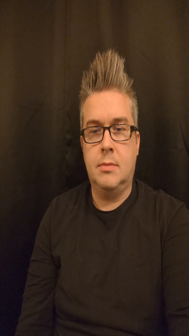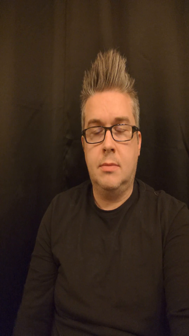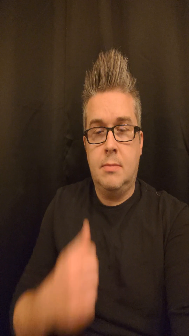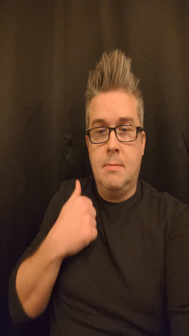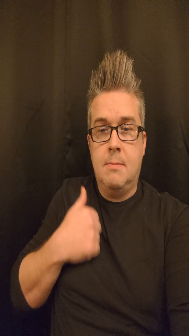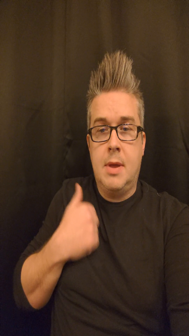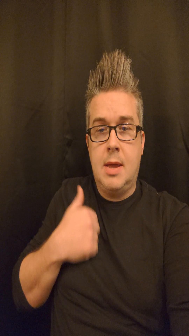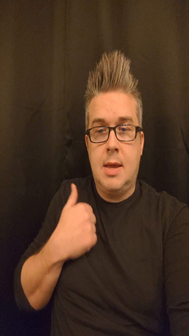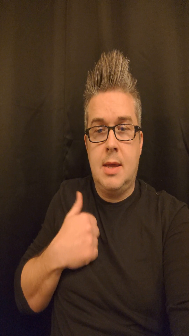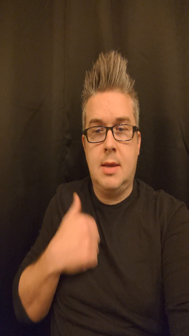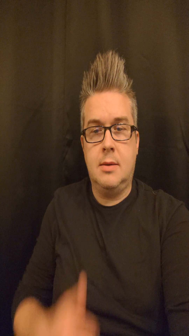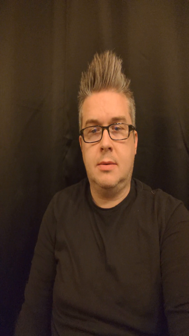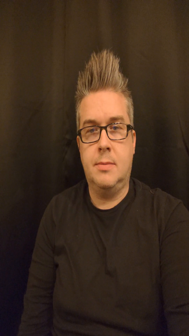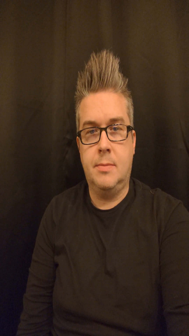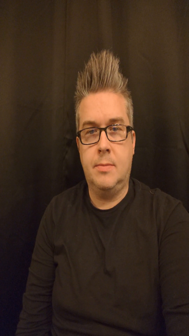bath